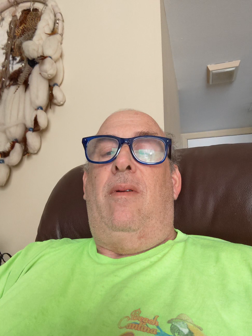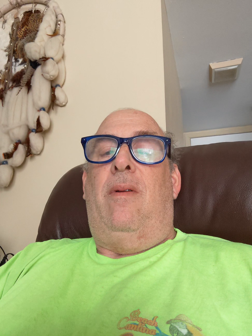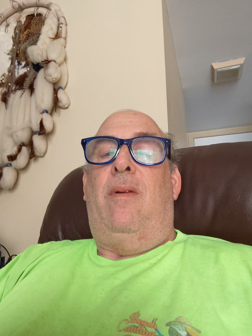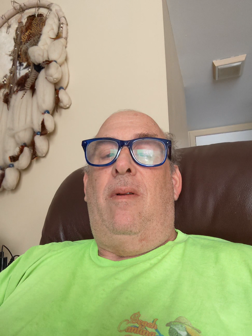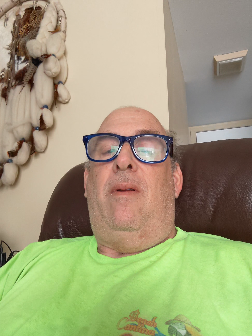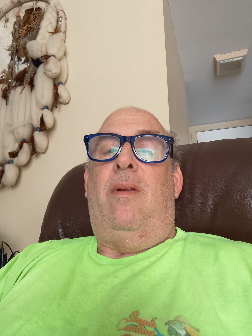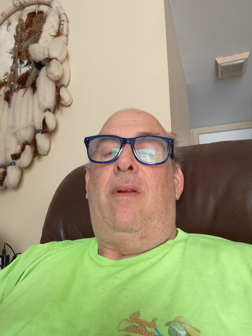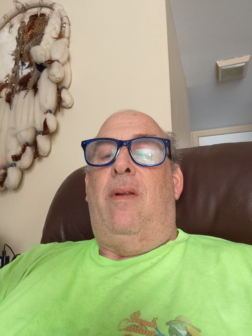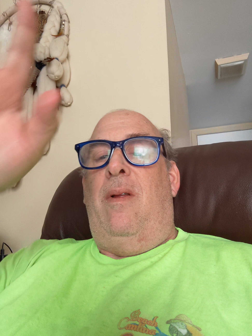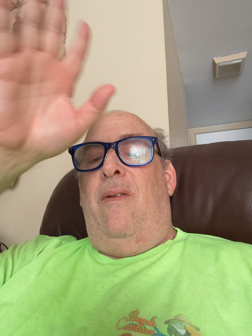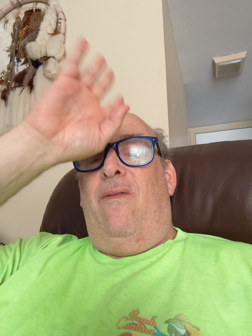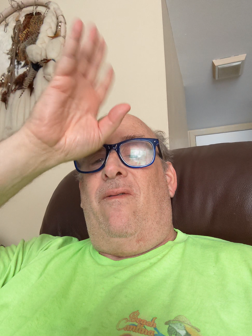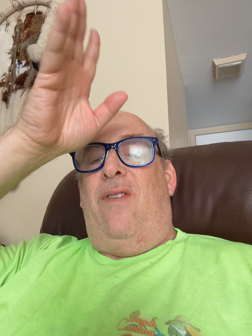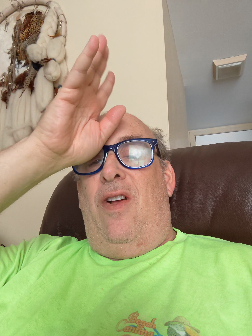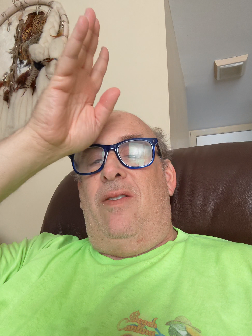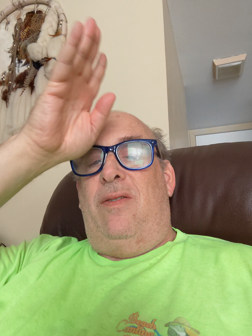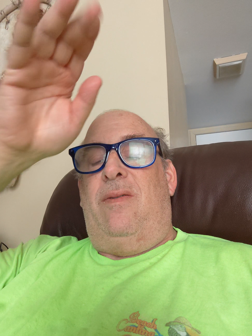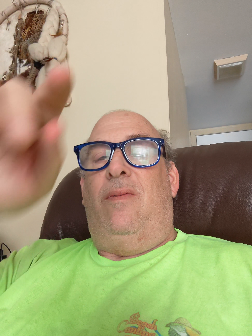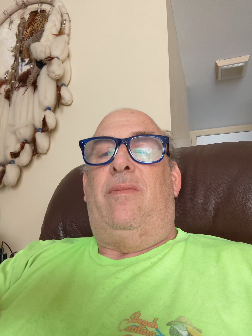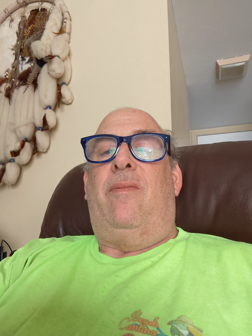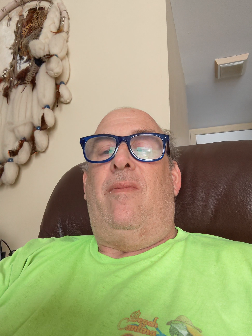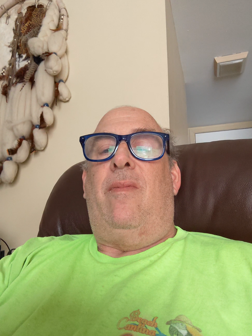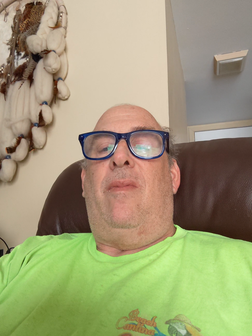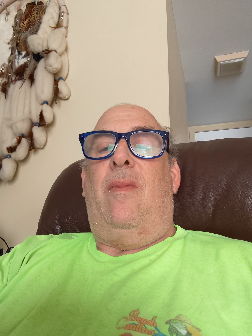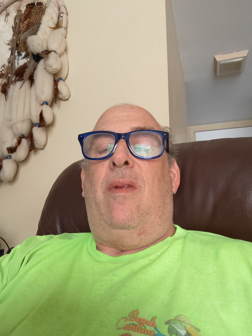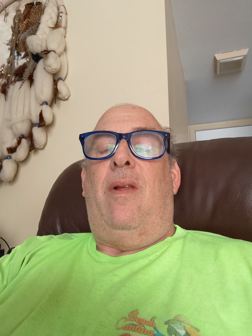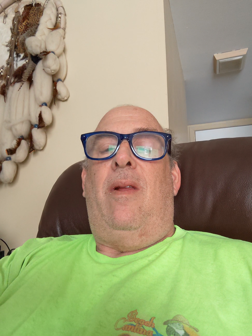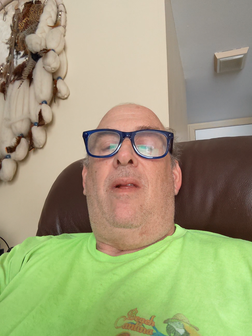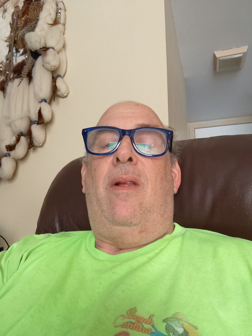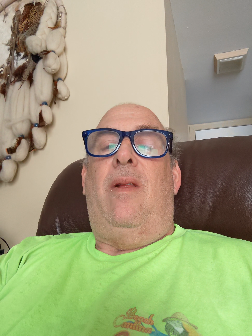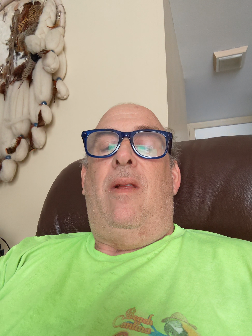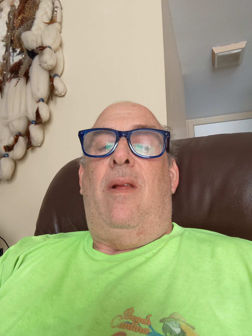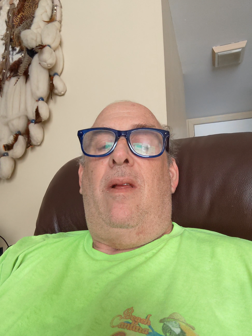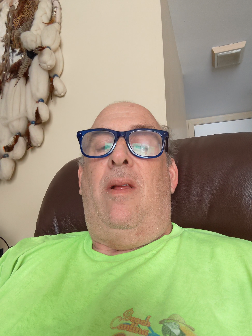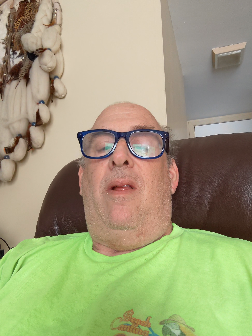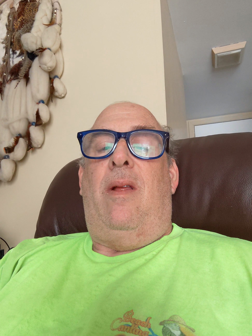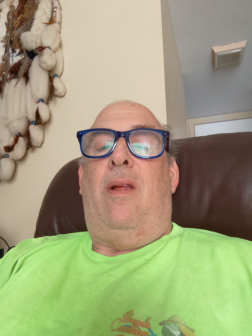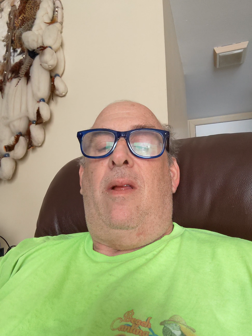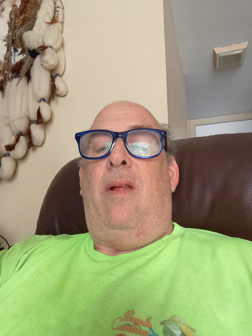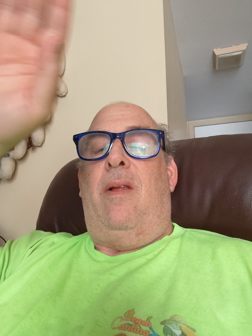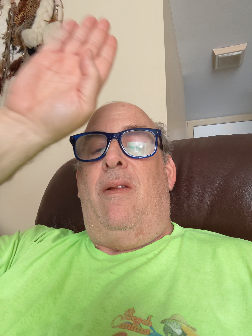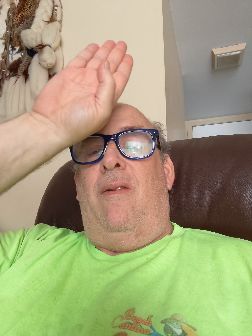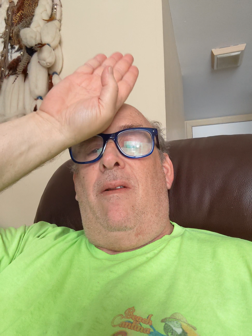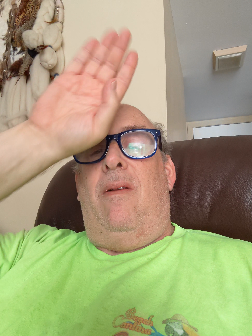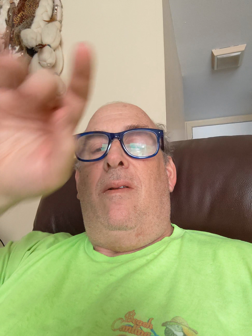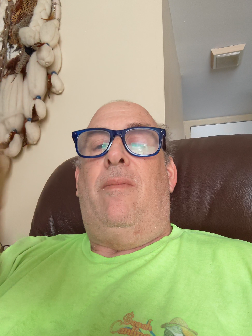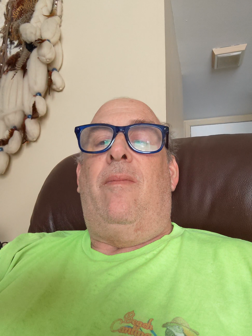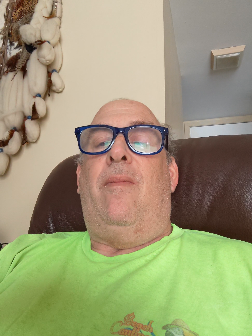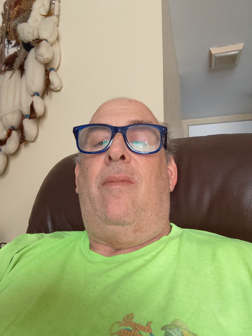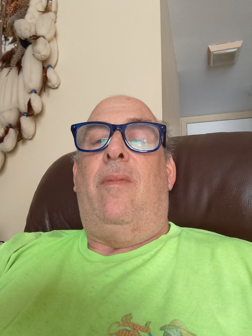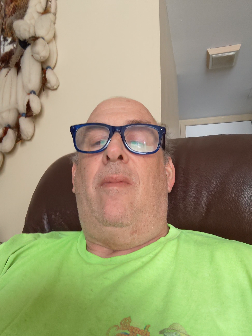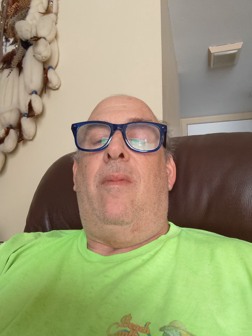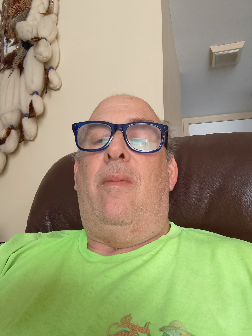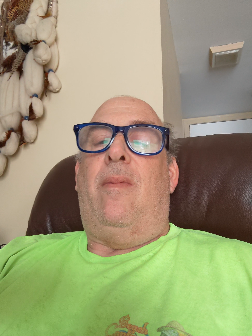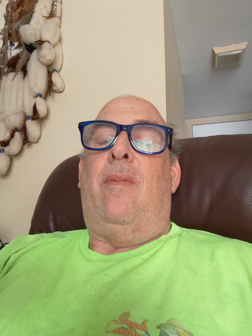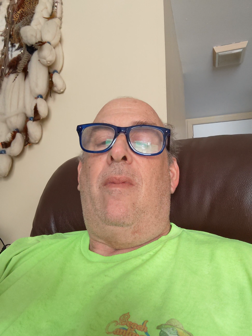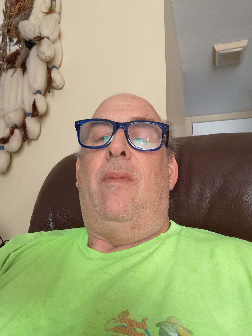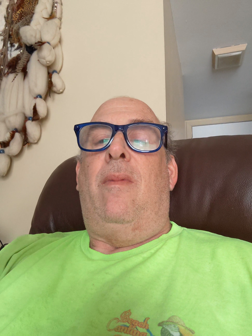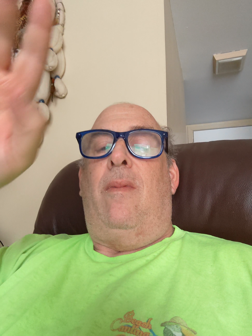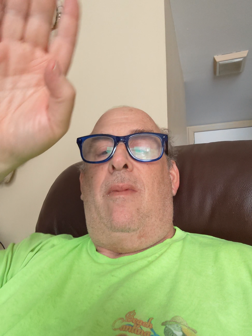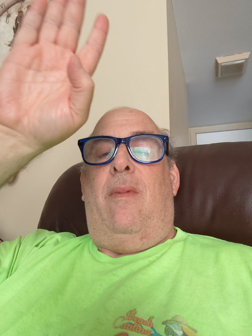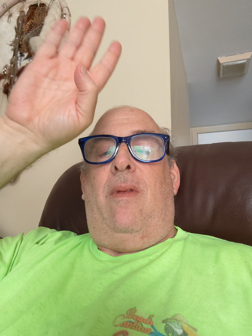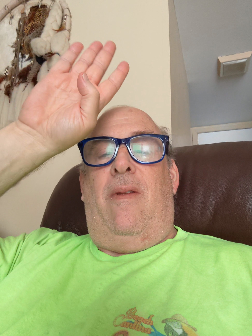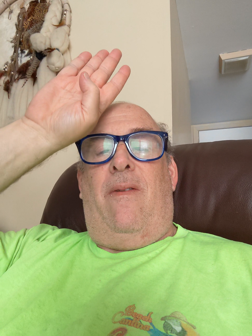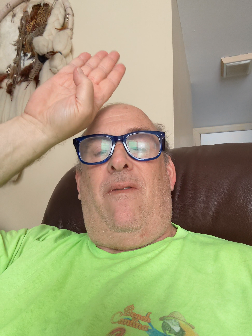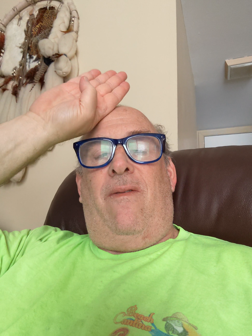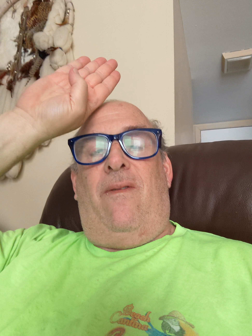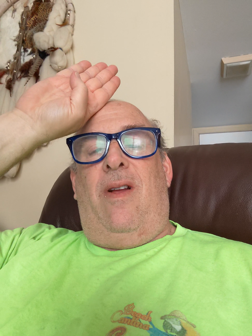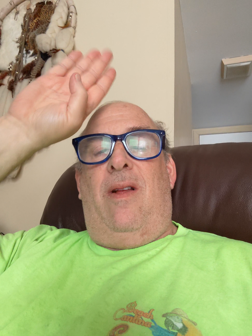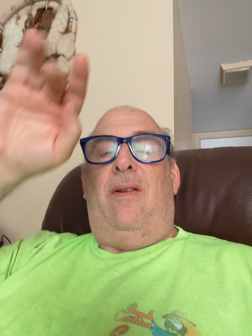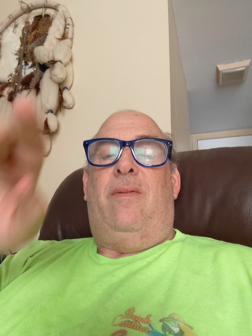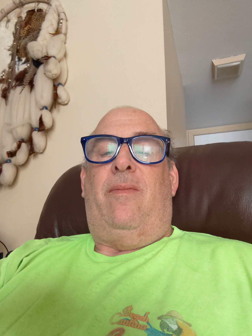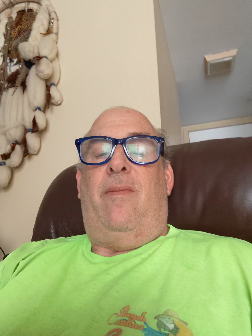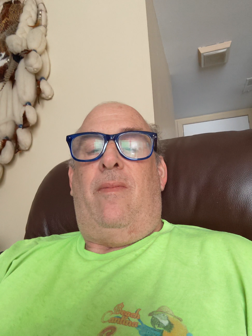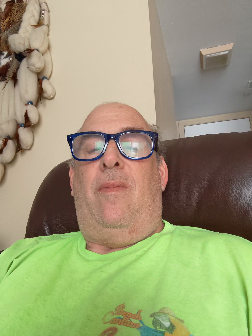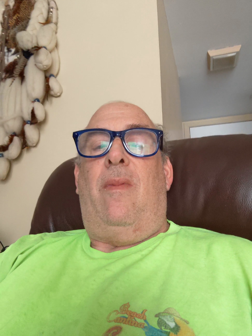fireman